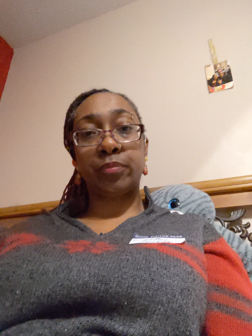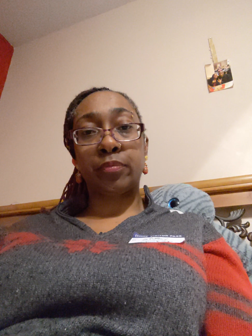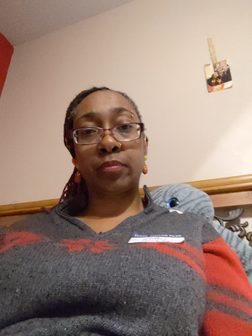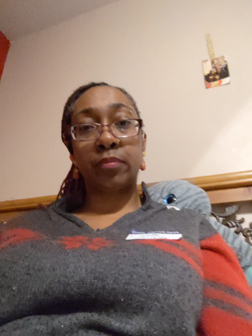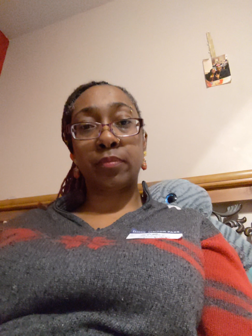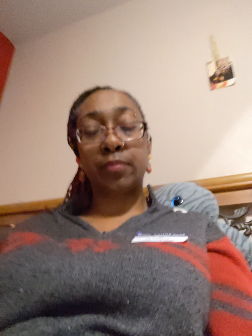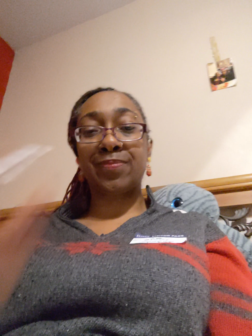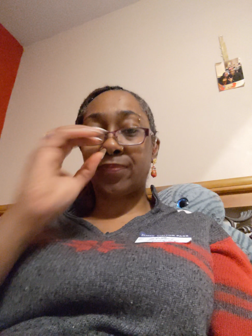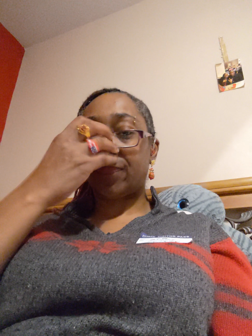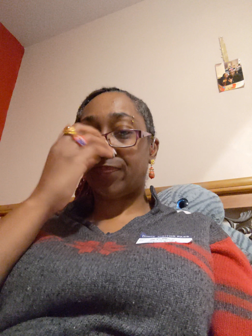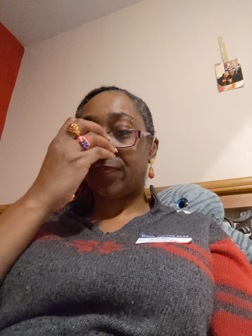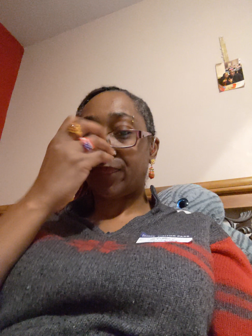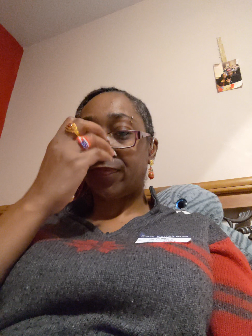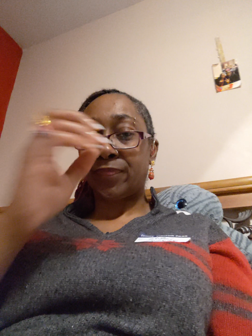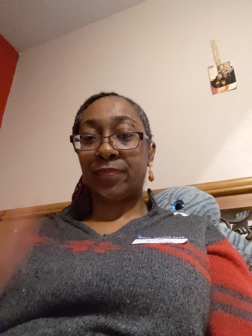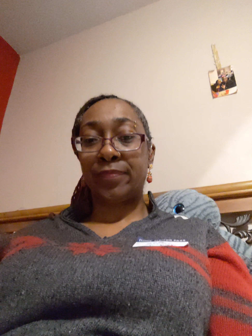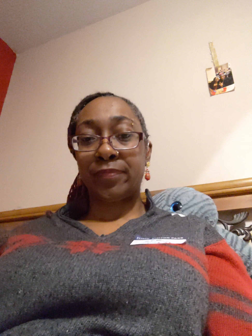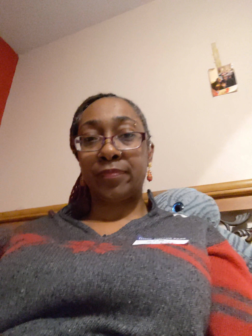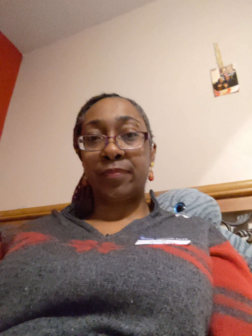clown